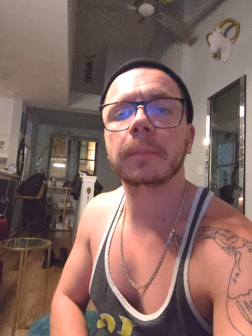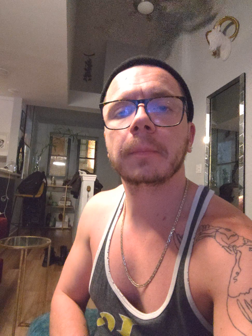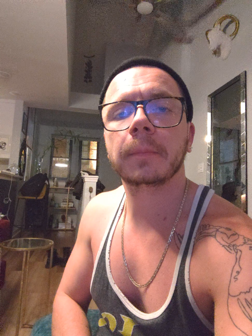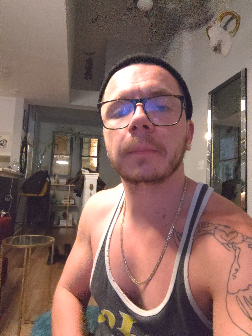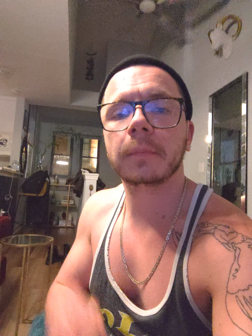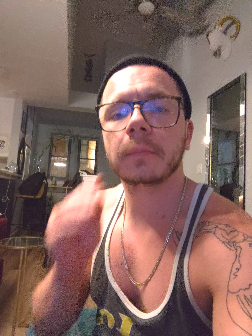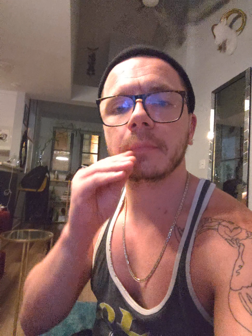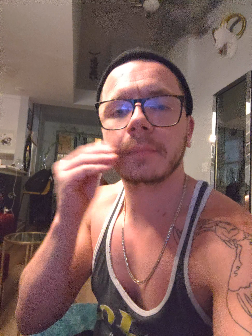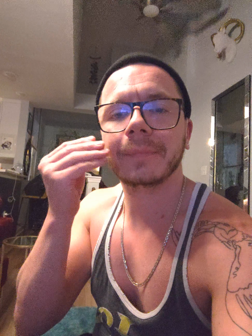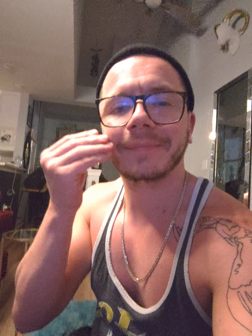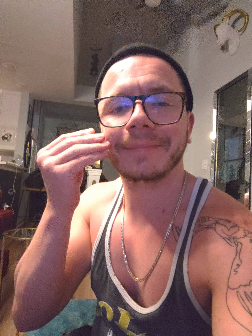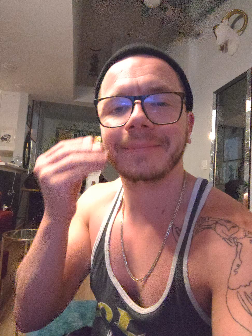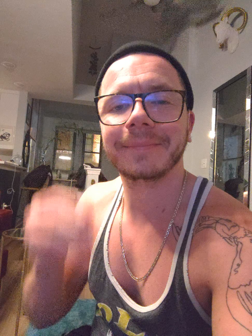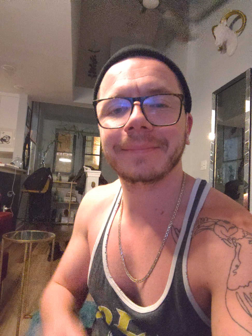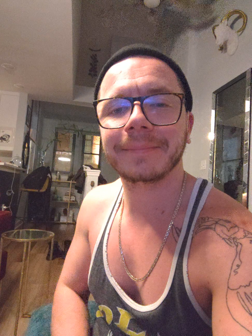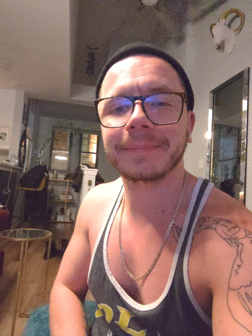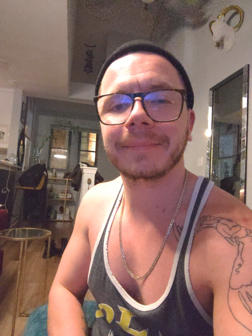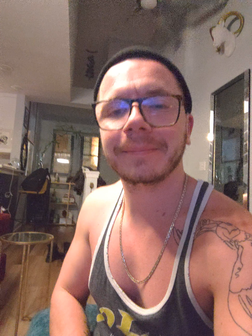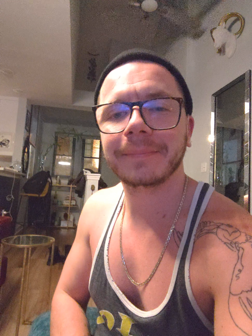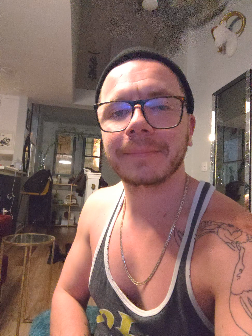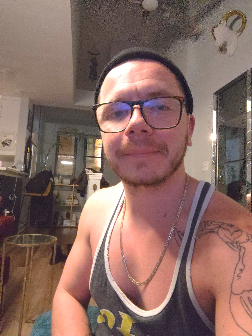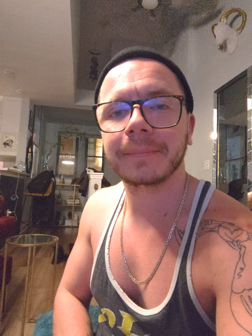smile